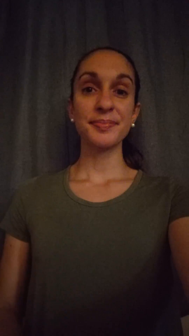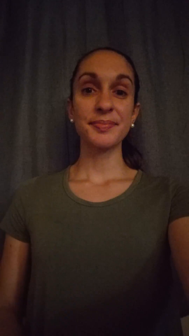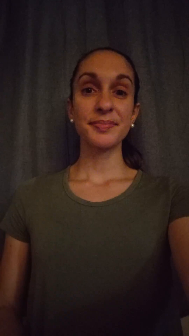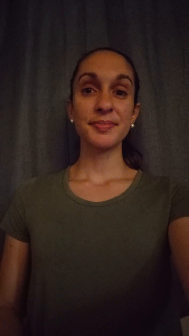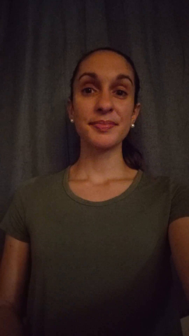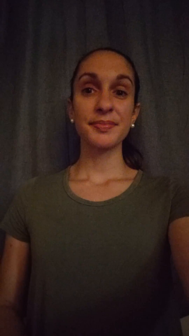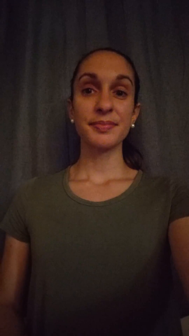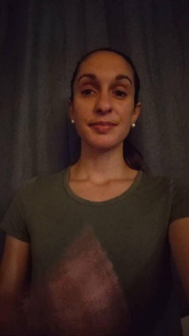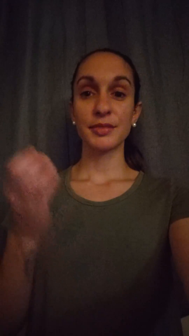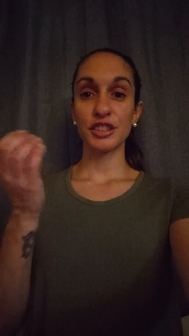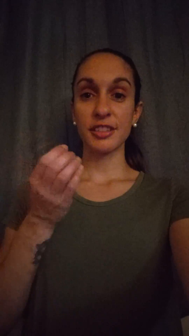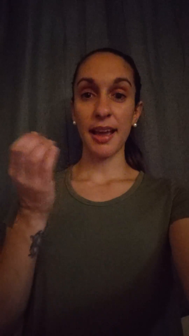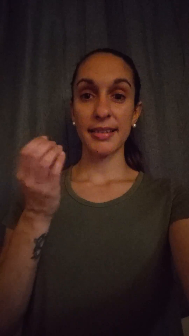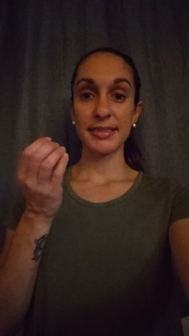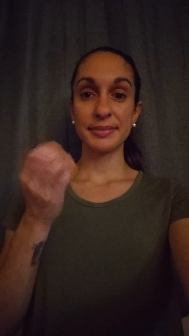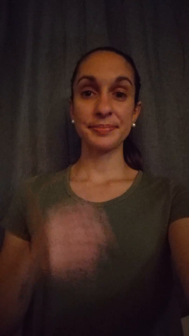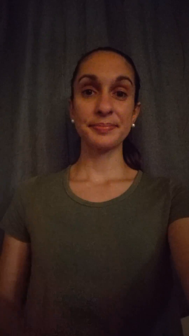shake